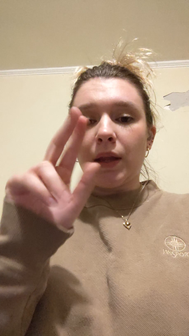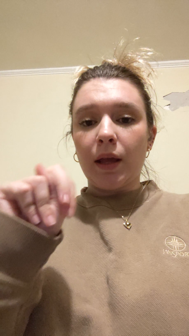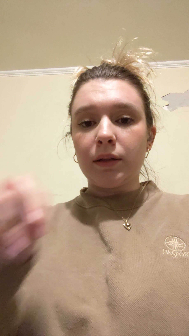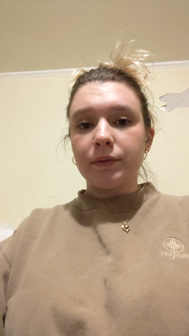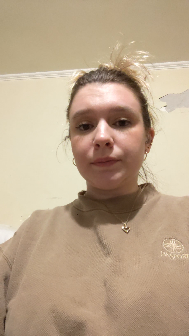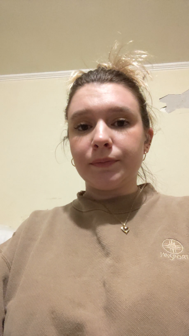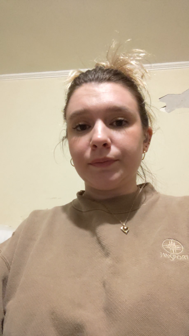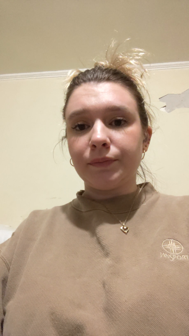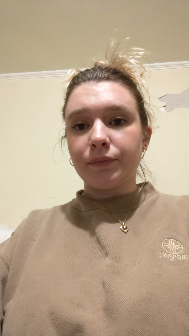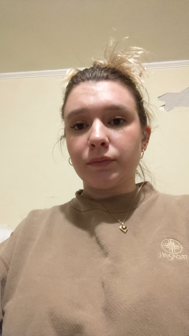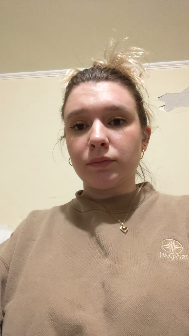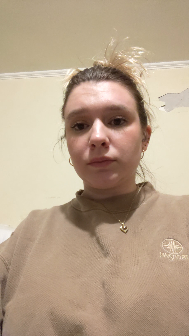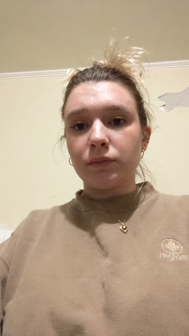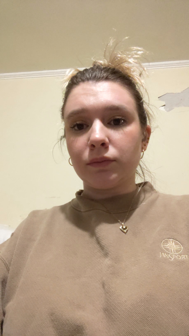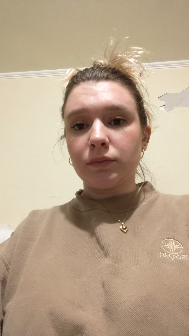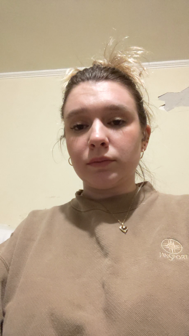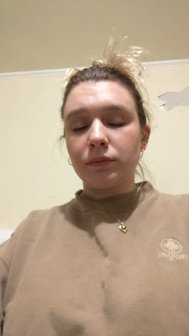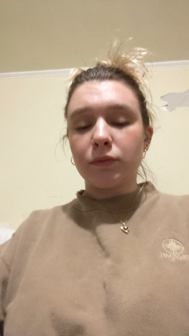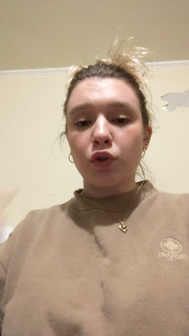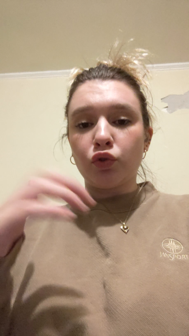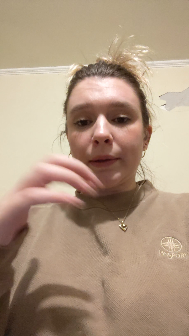grapes